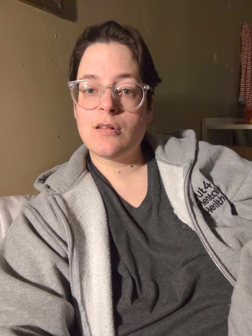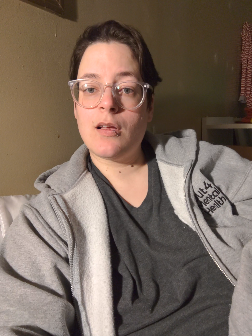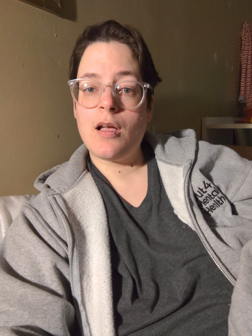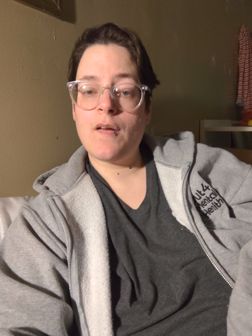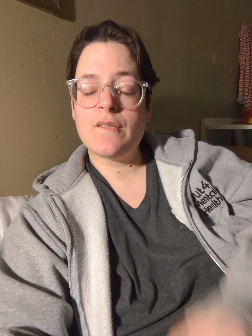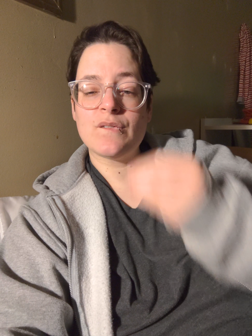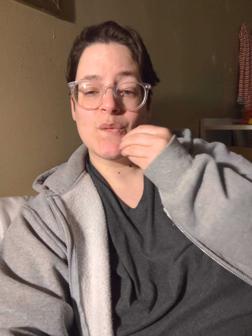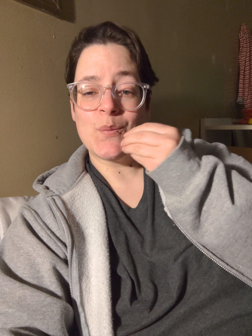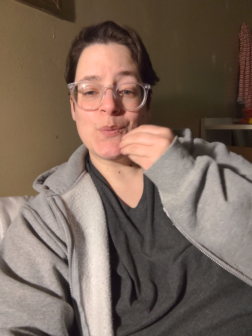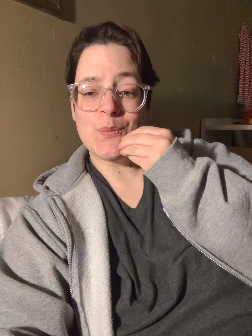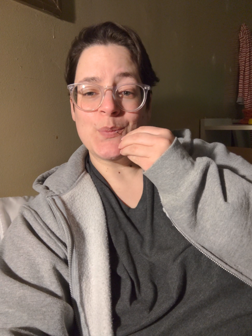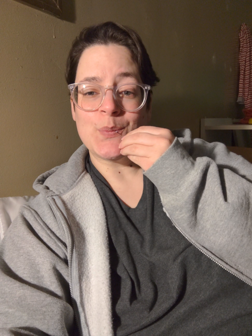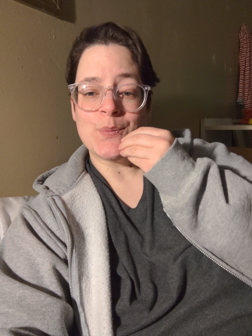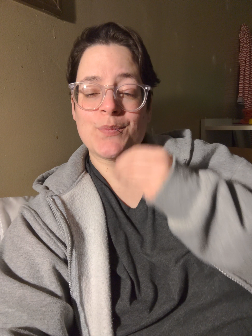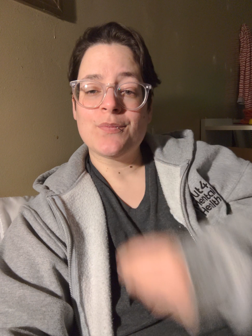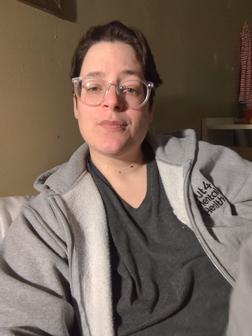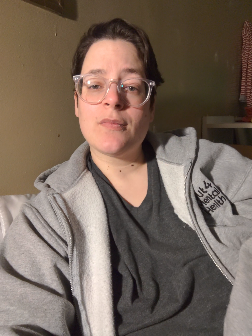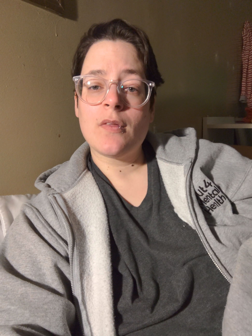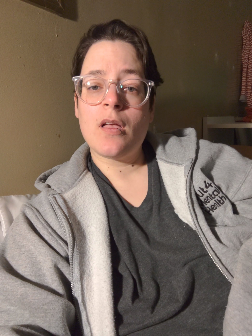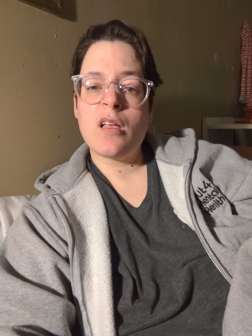food